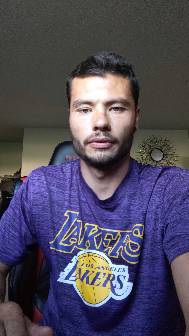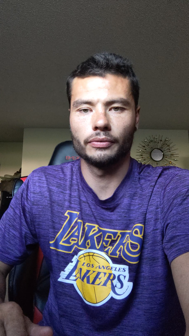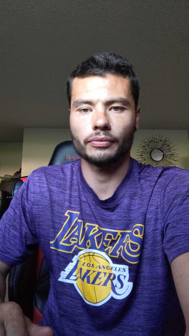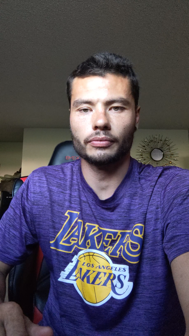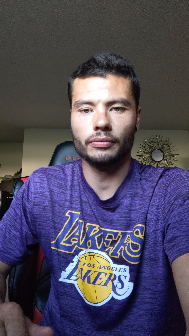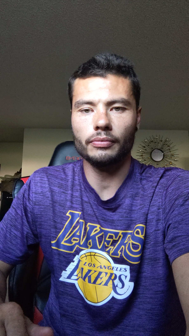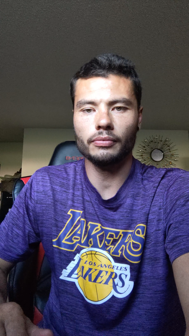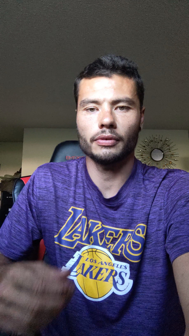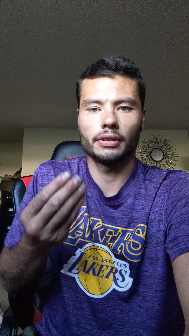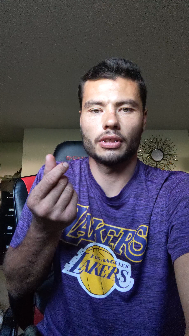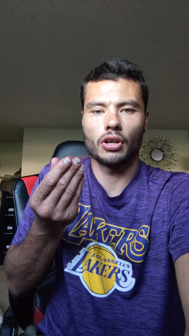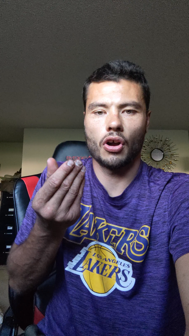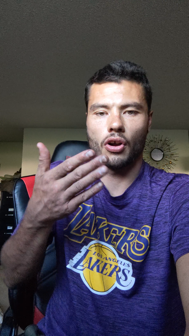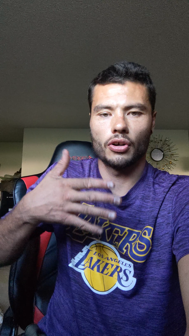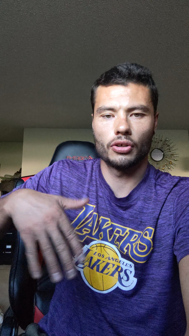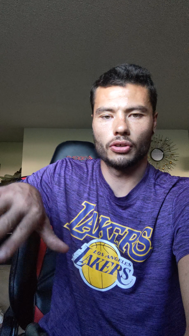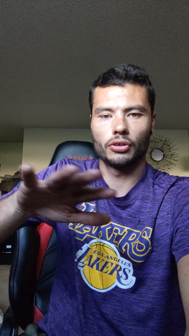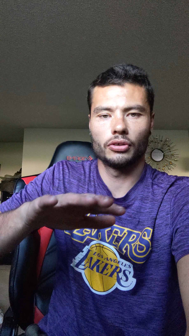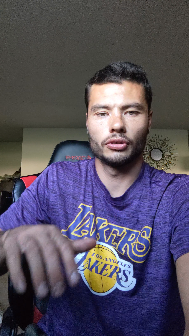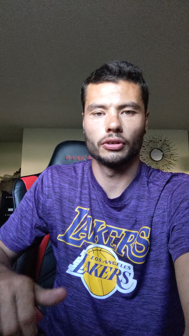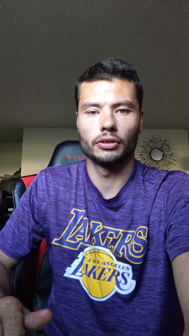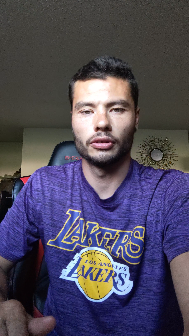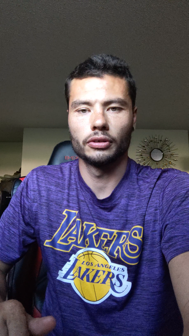garden